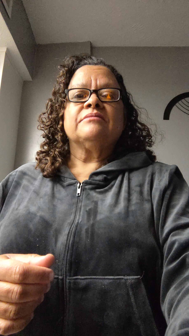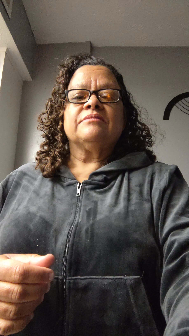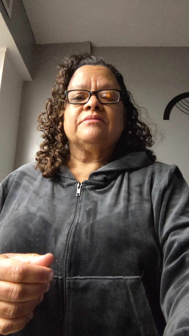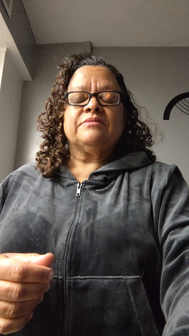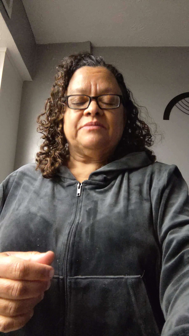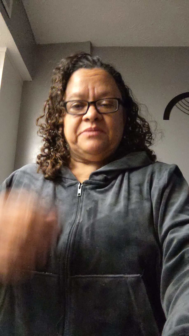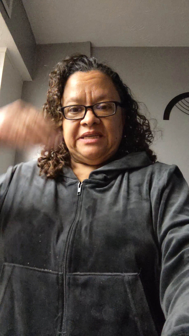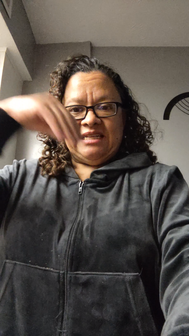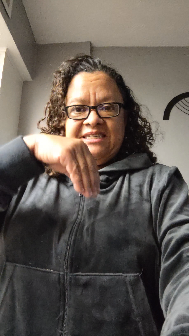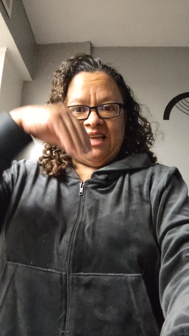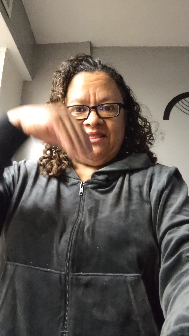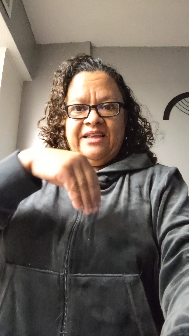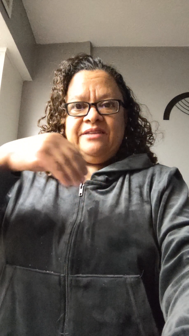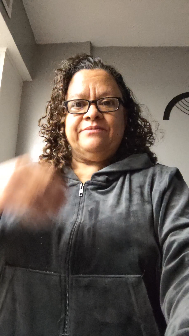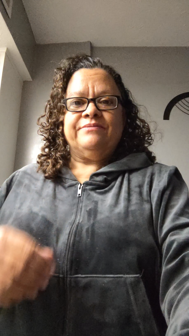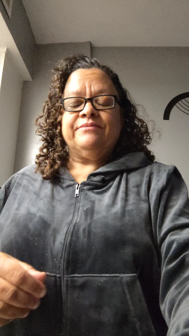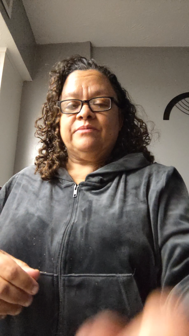inside